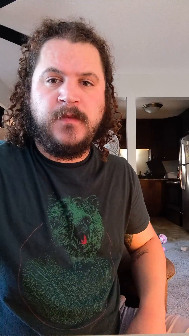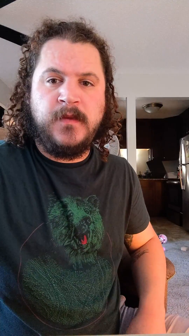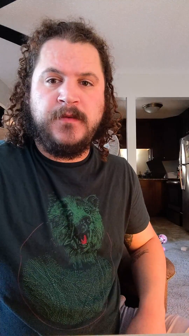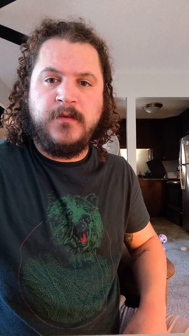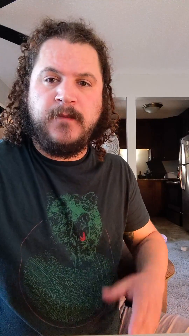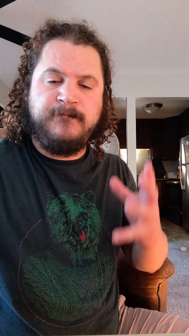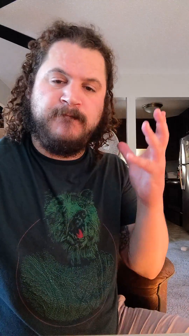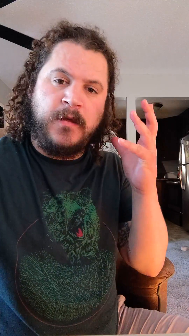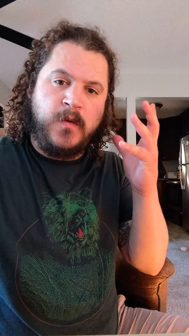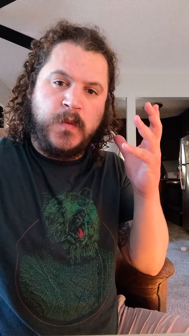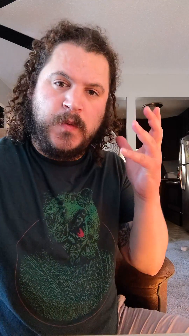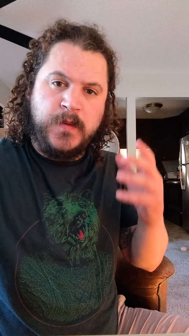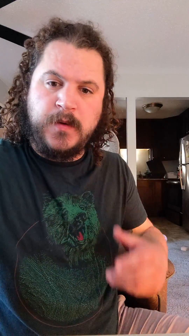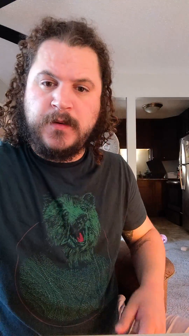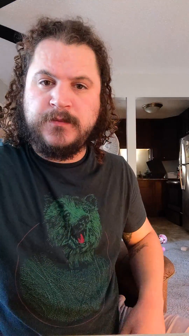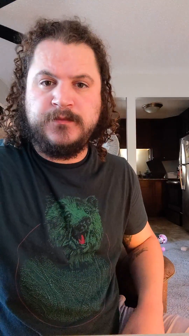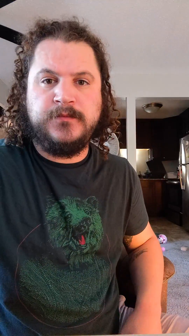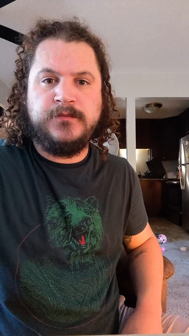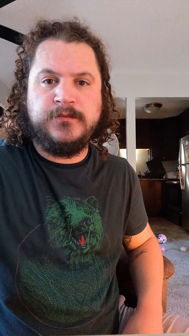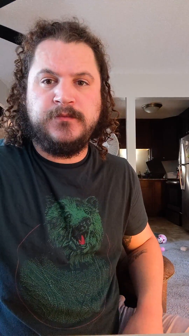pillow